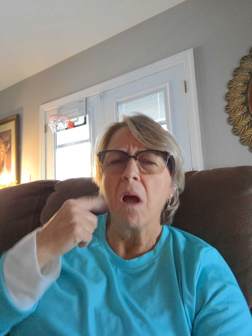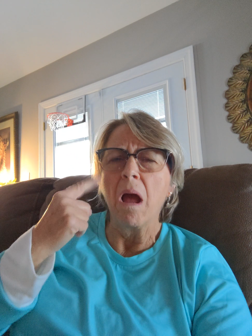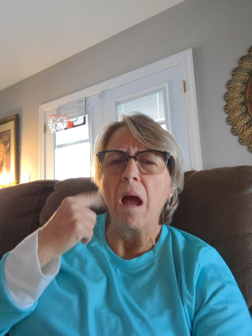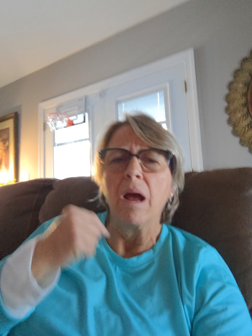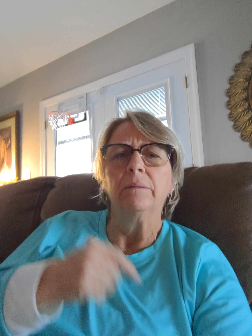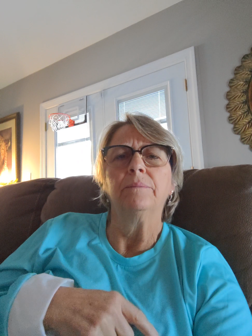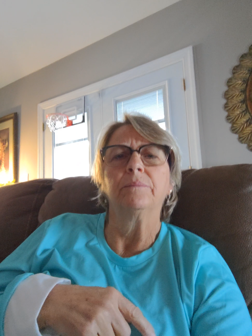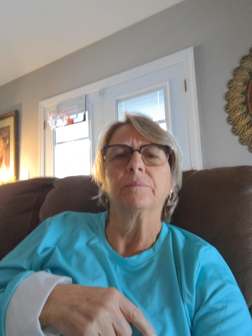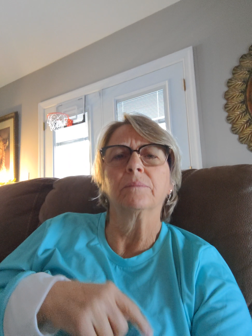cry